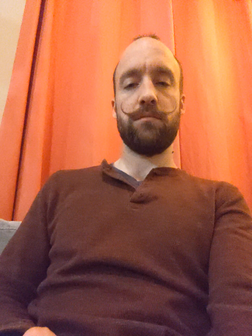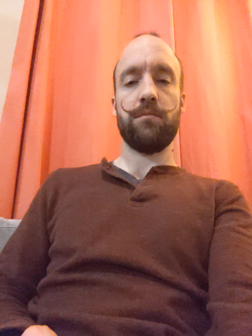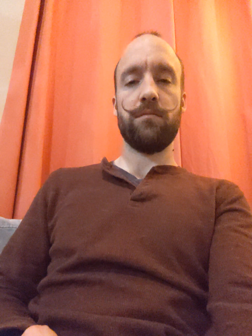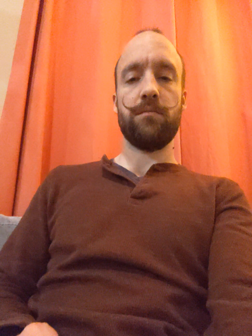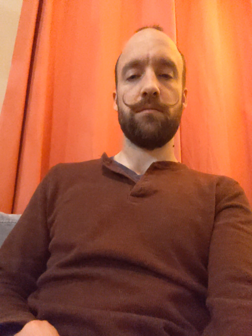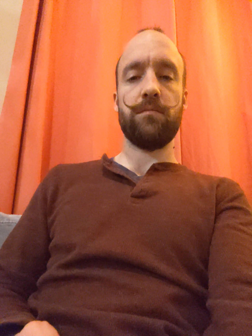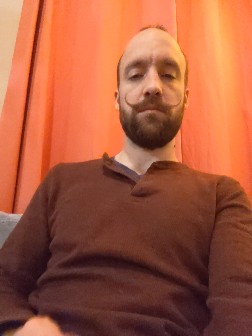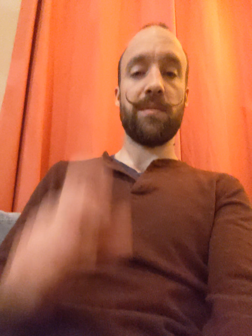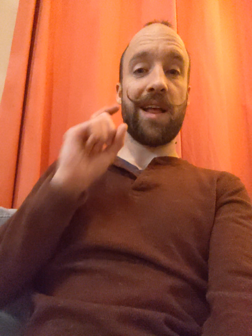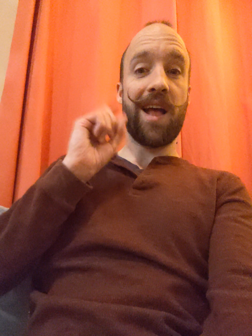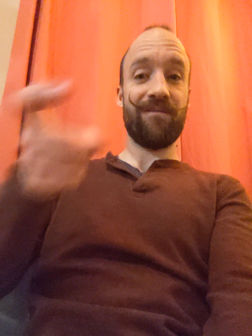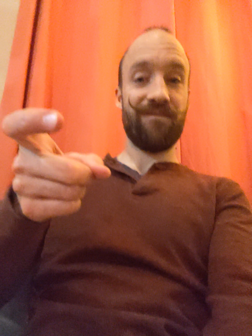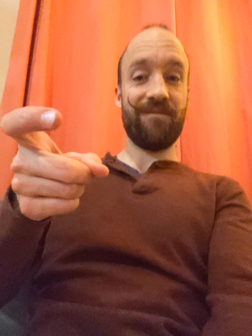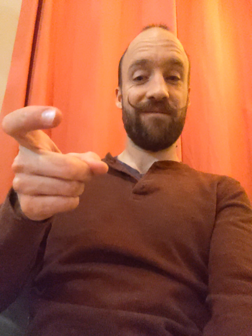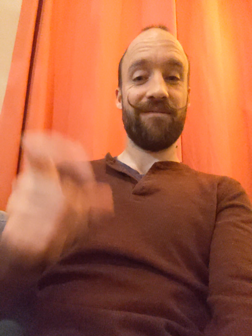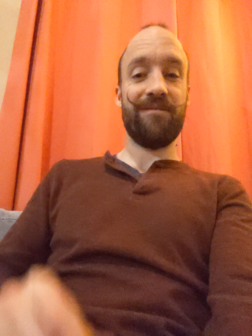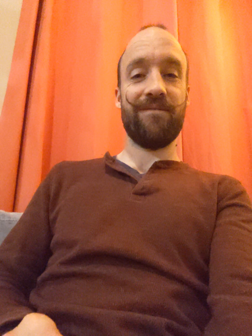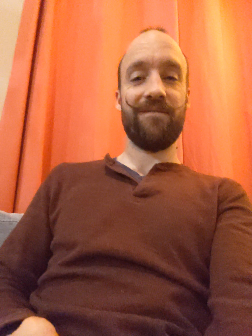gift